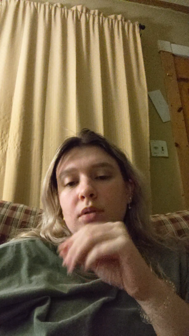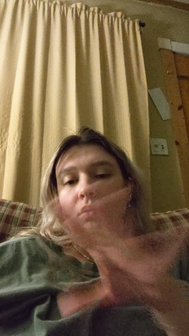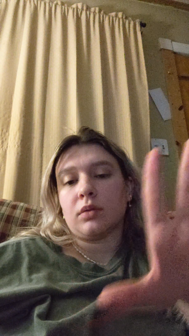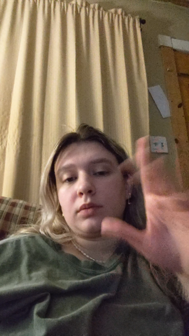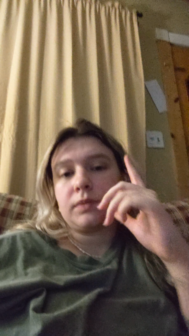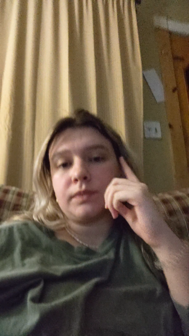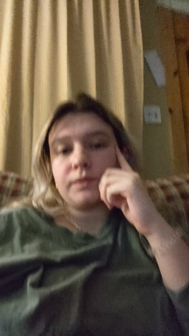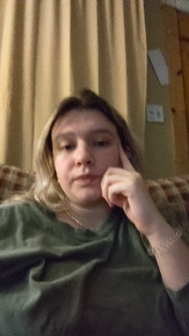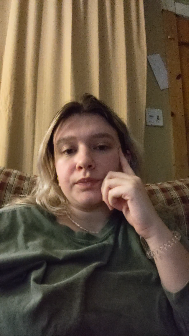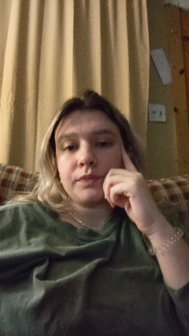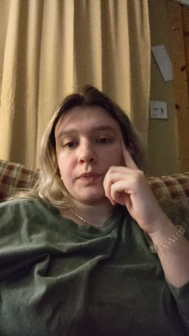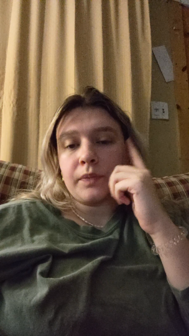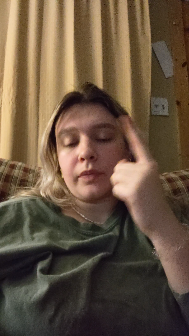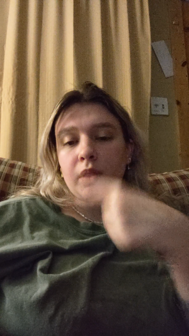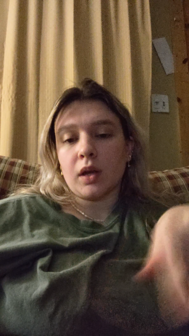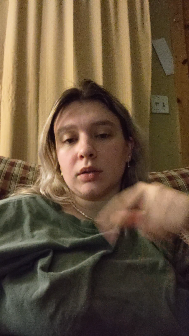cut